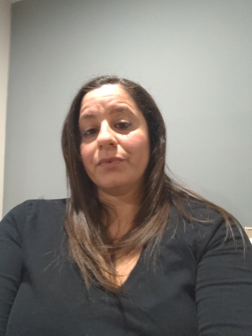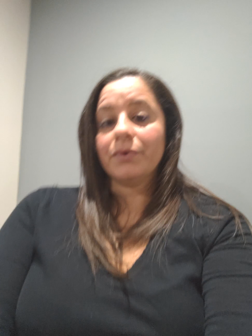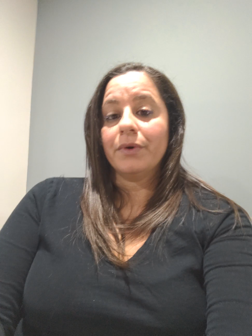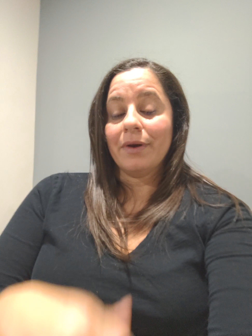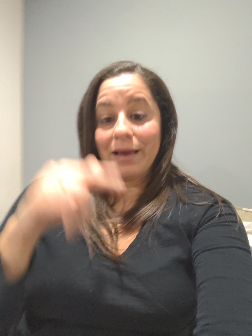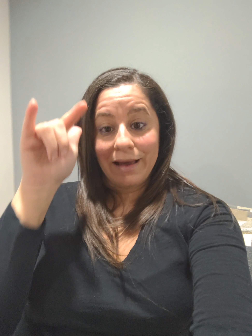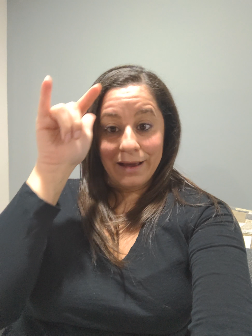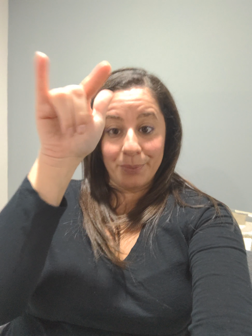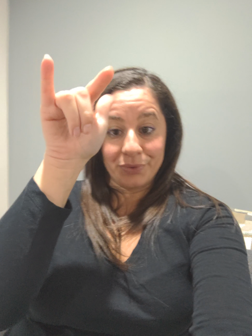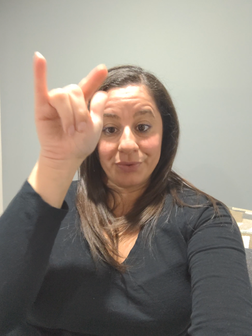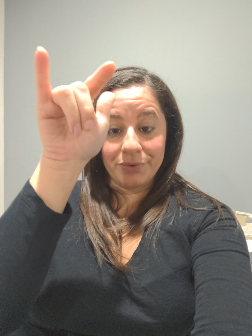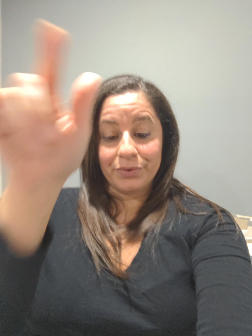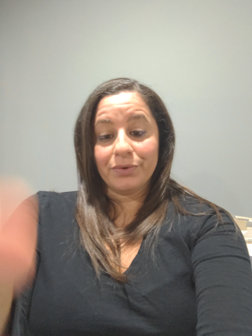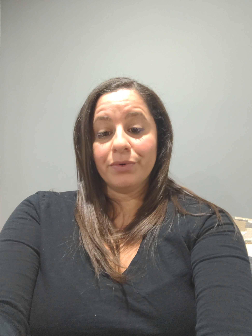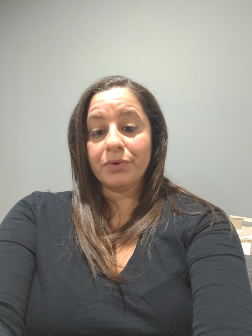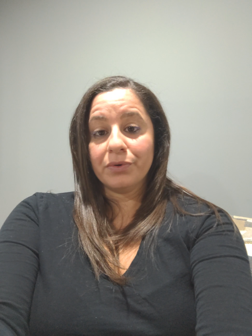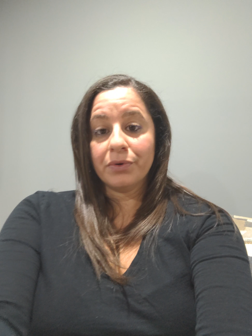airplane